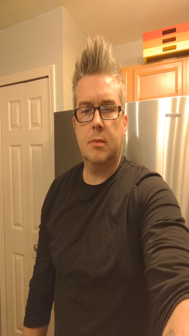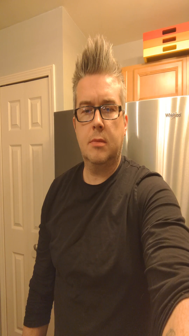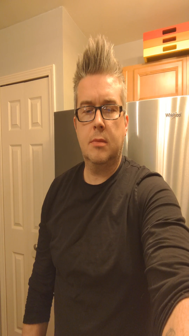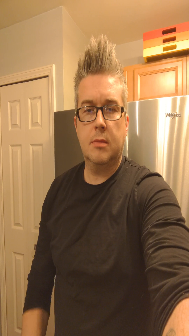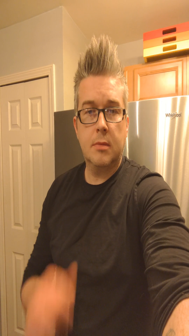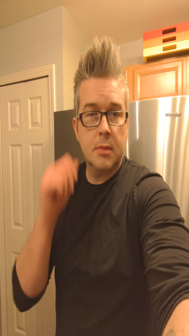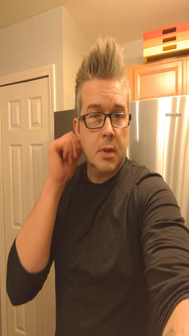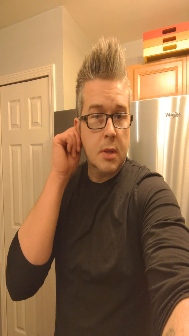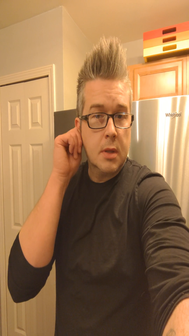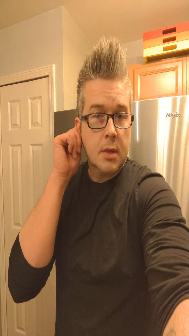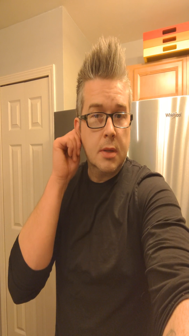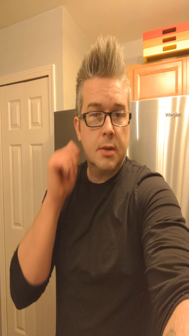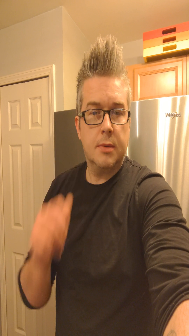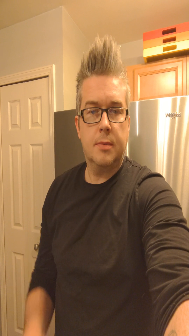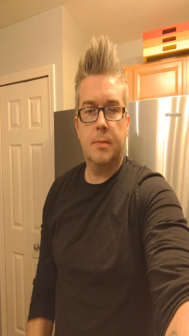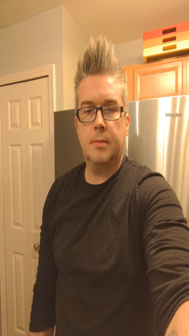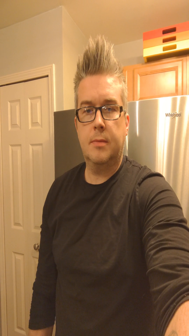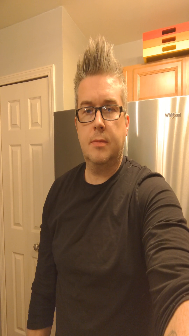ear